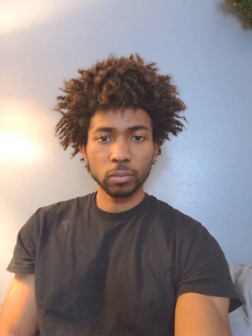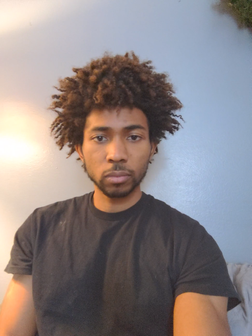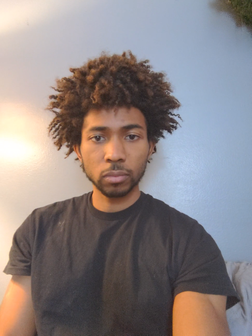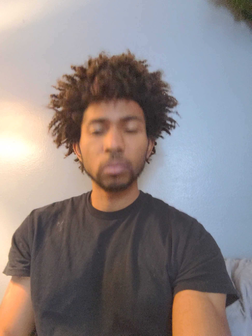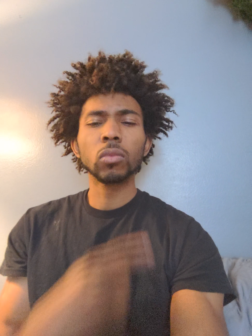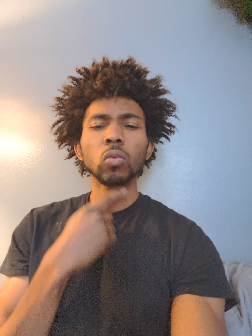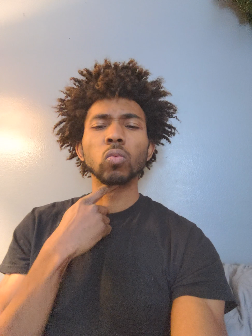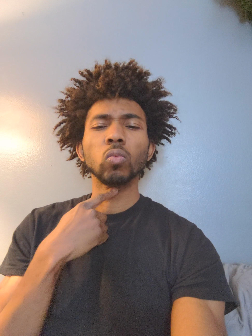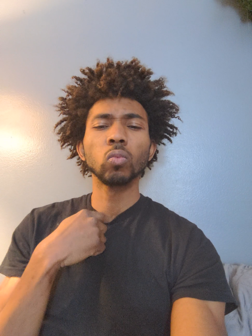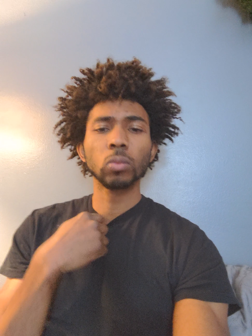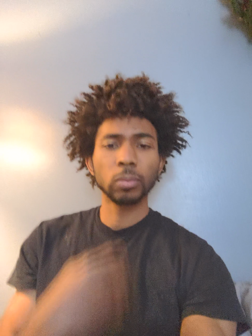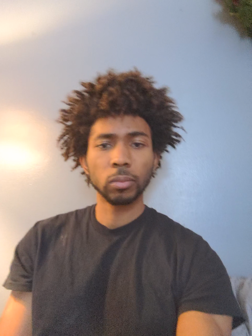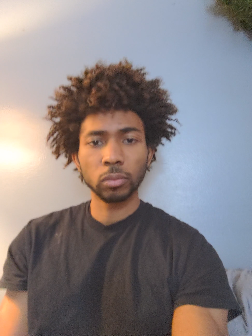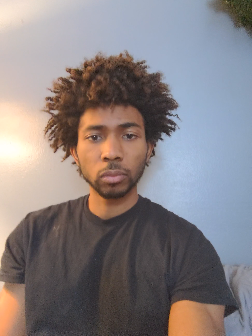thirsty